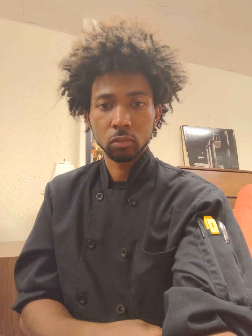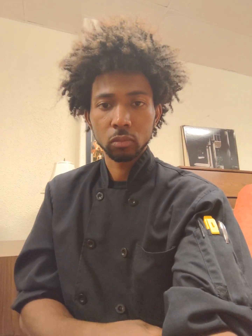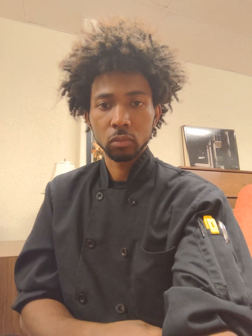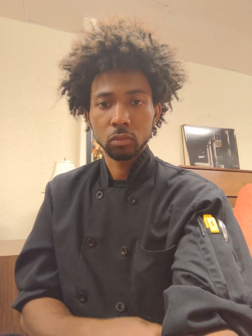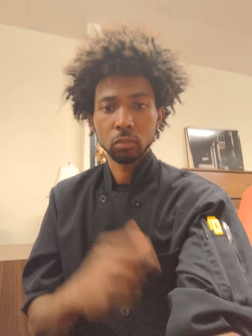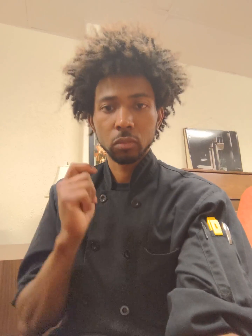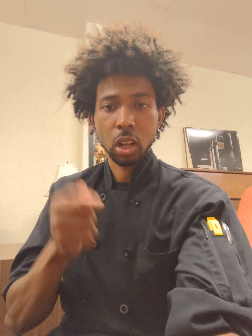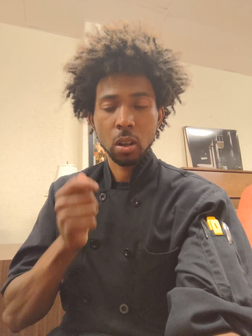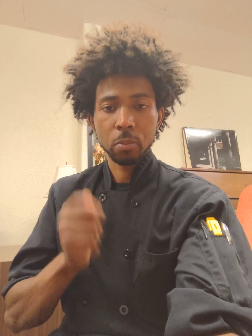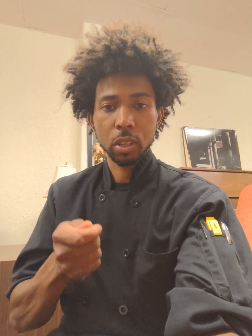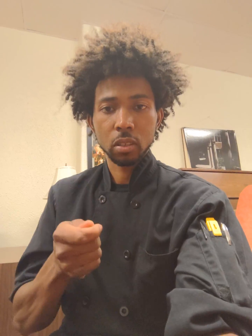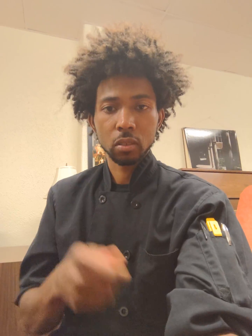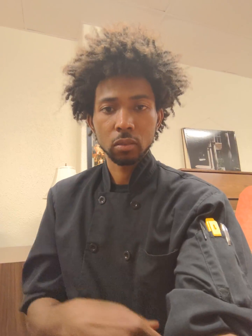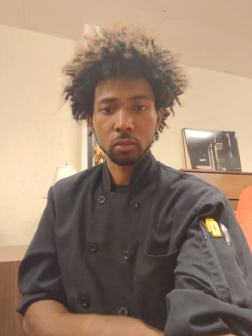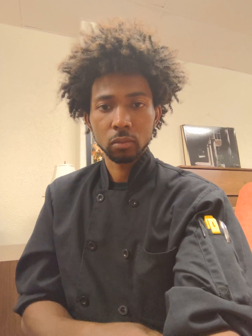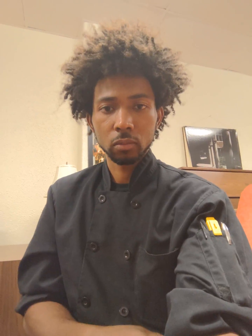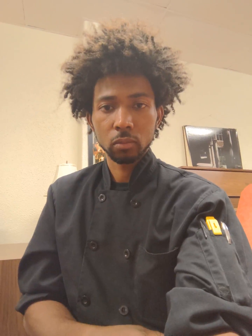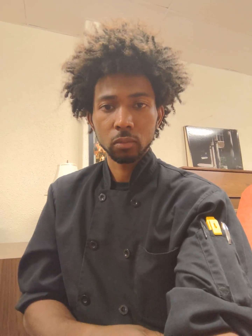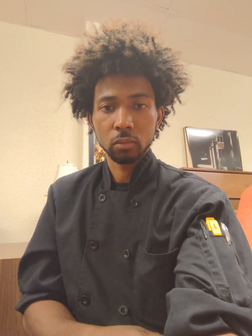hammer